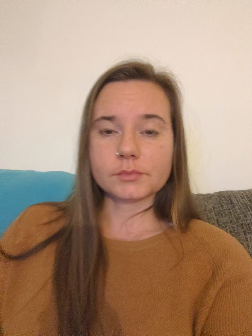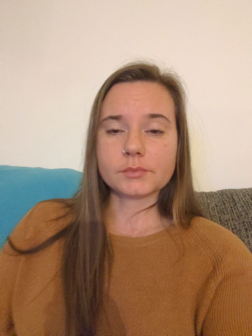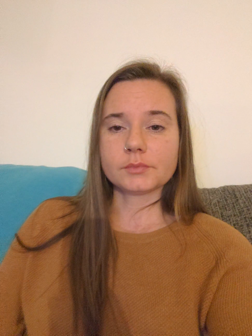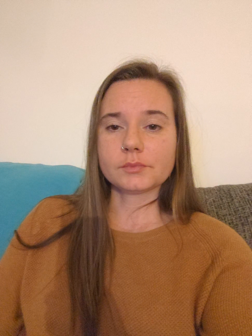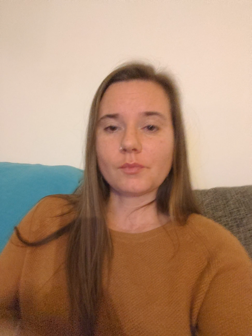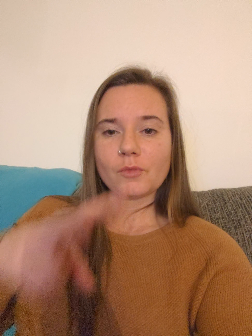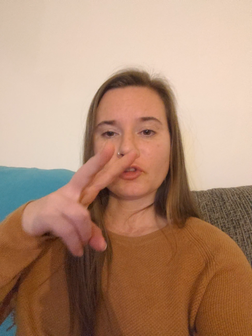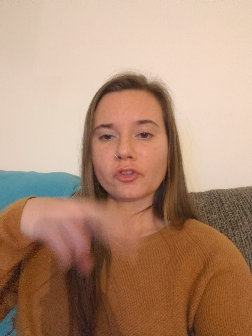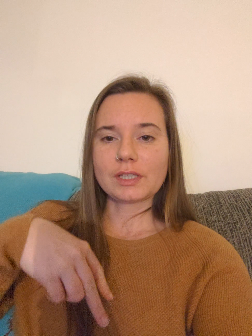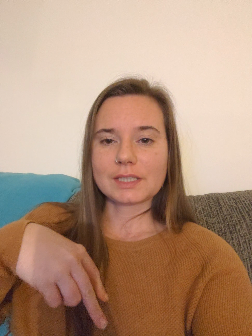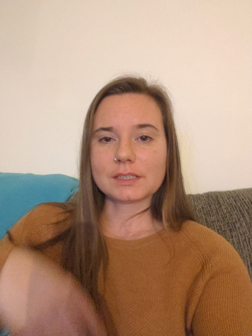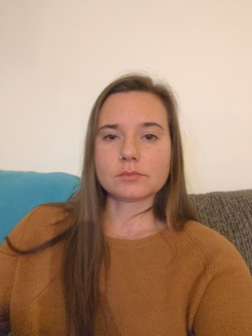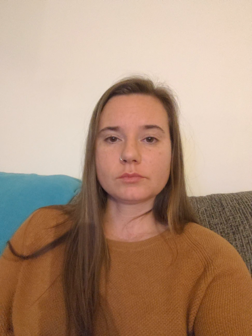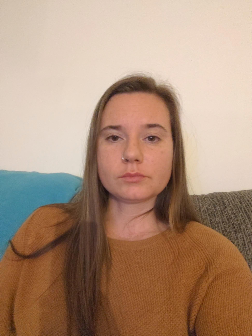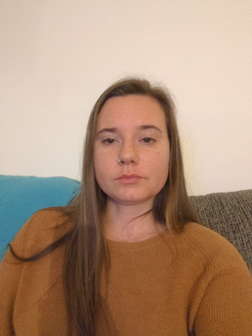read